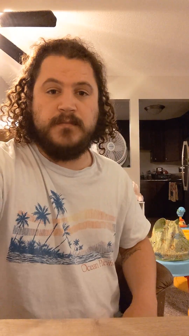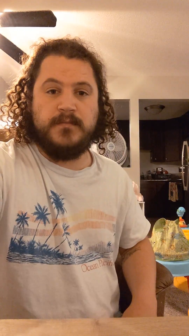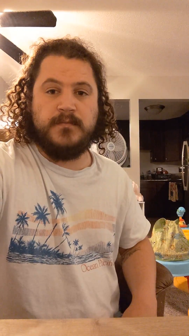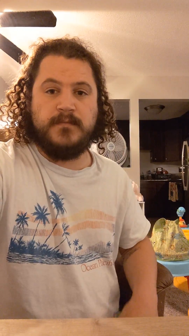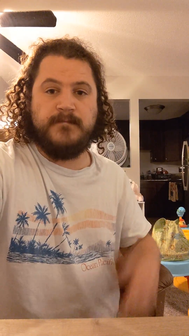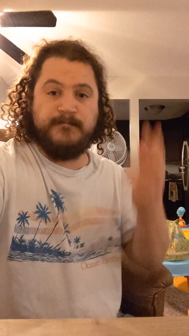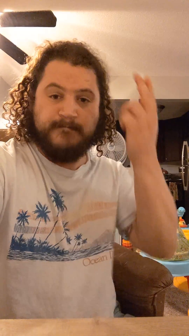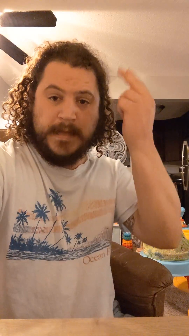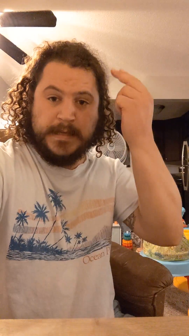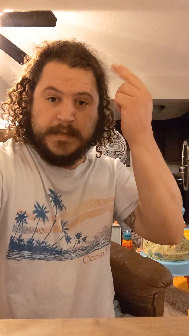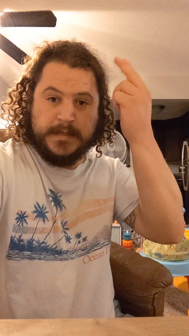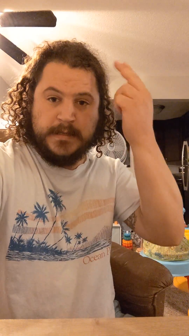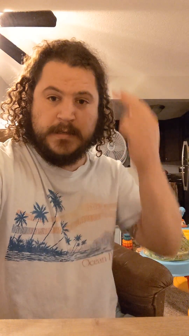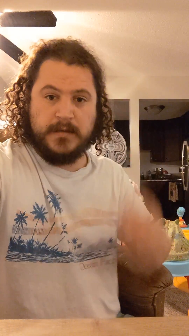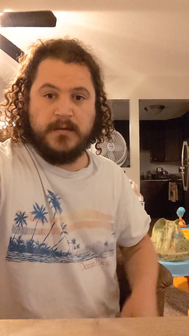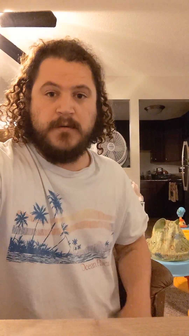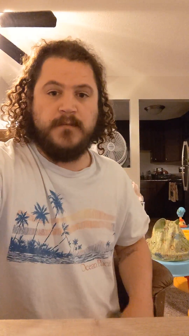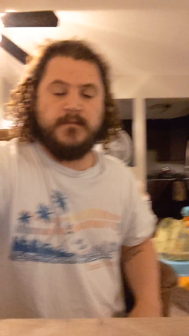bunny